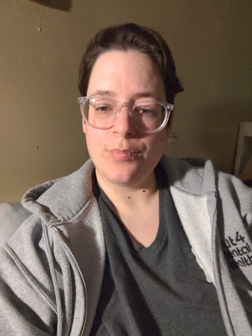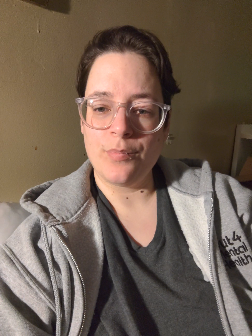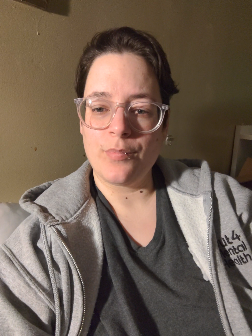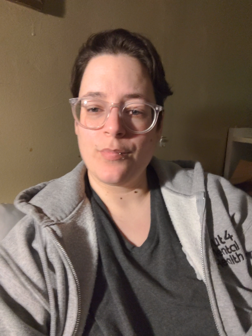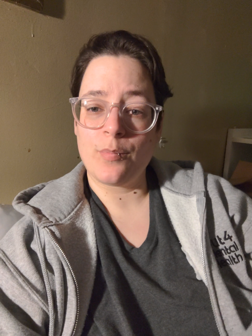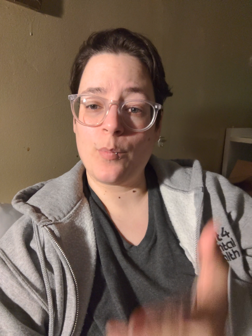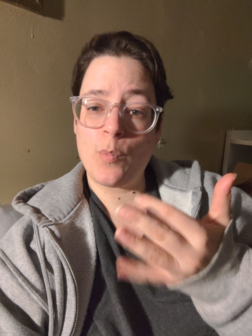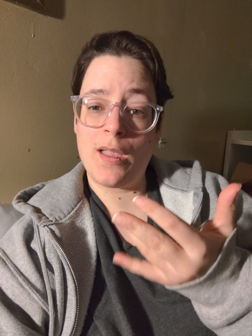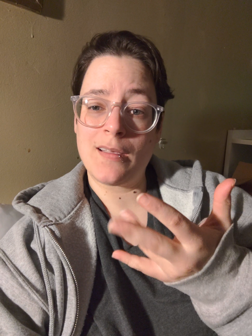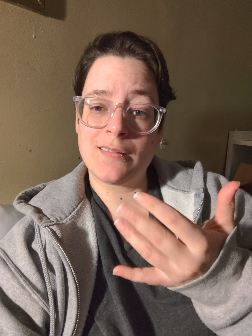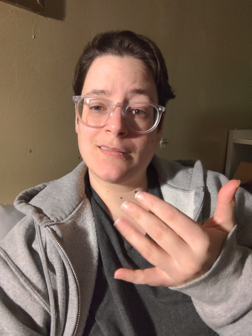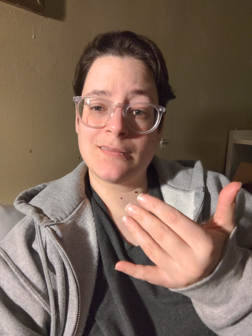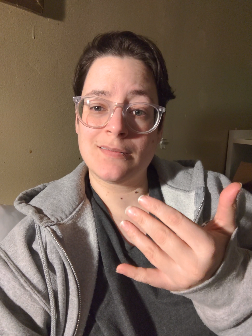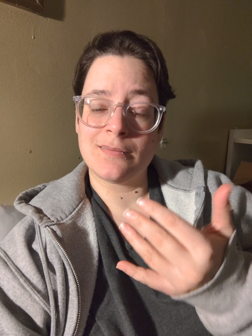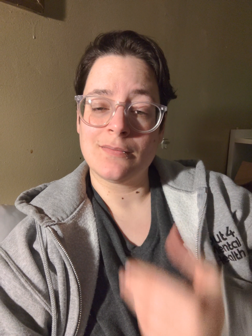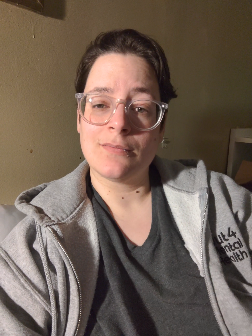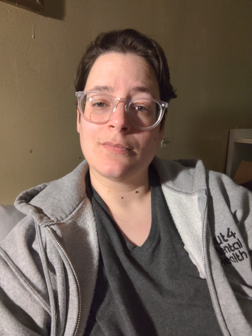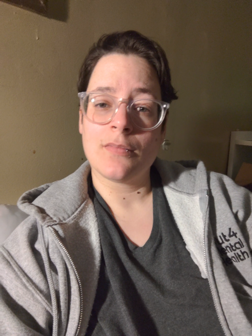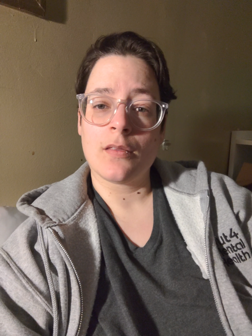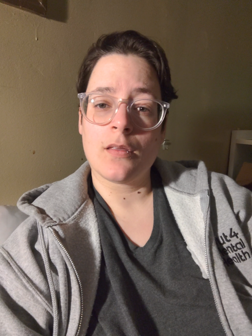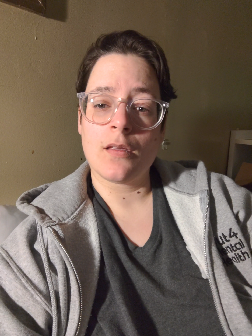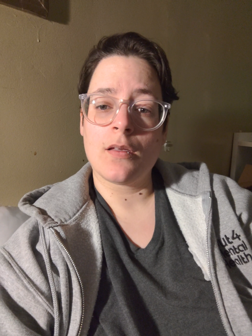wait